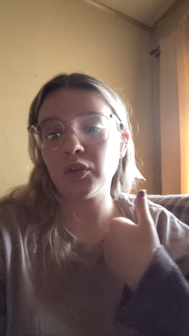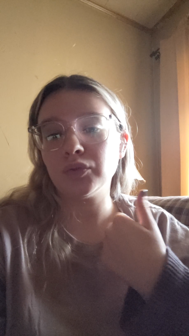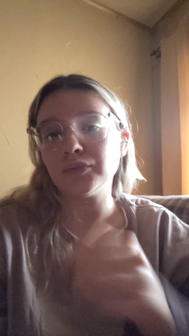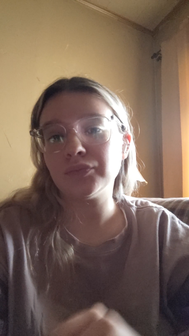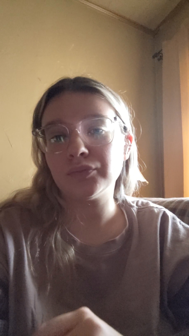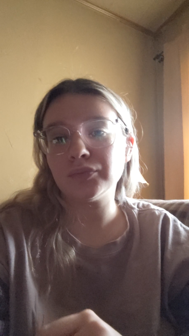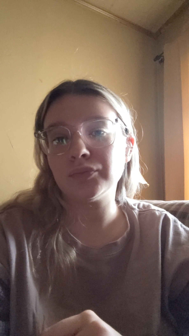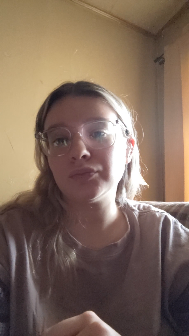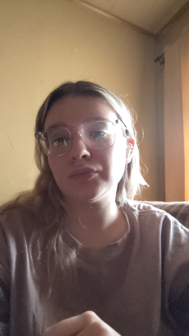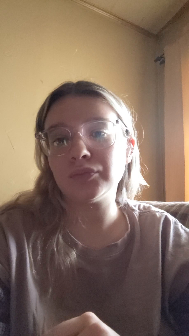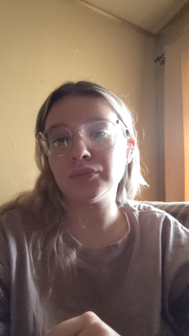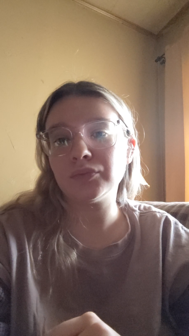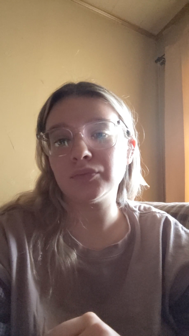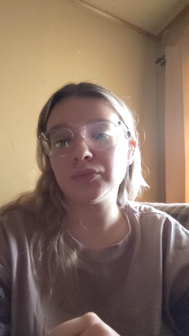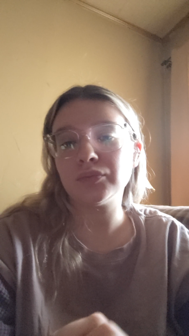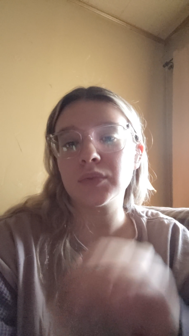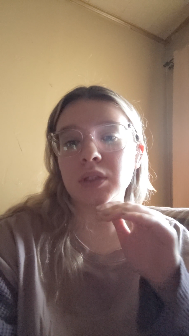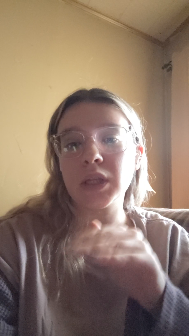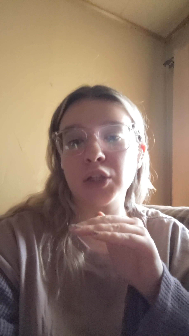doctor